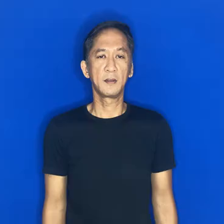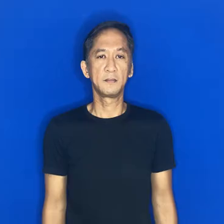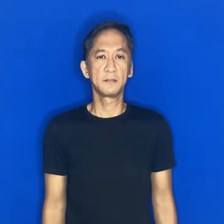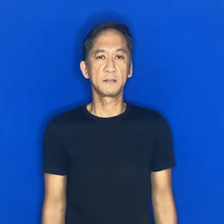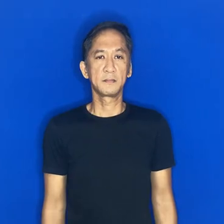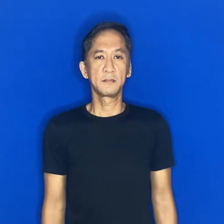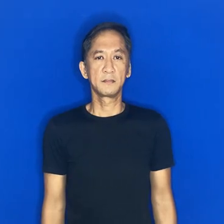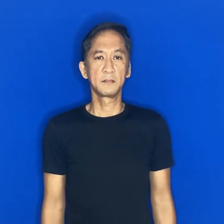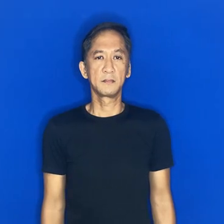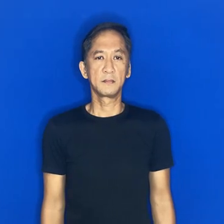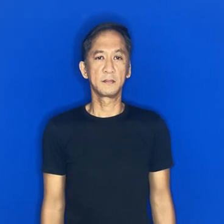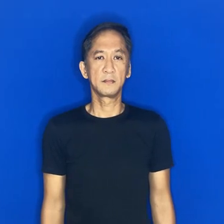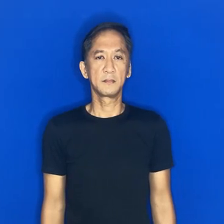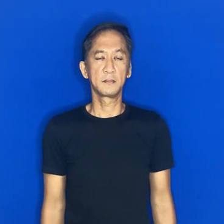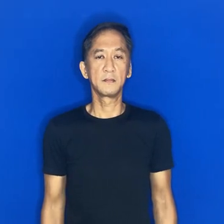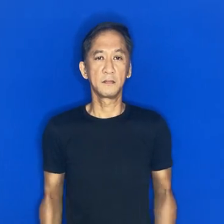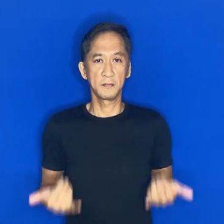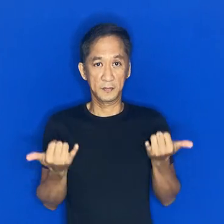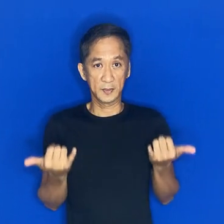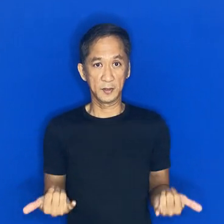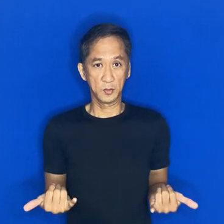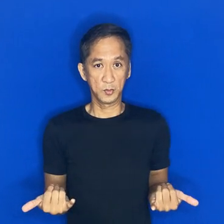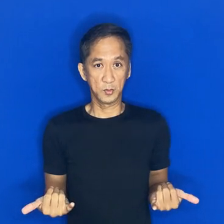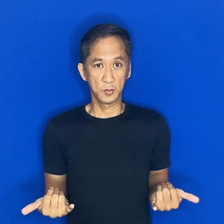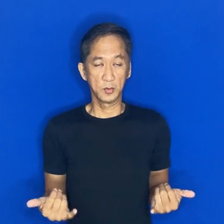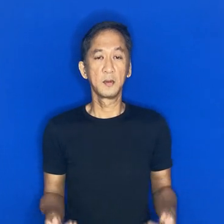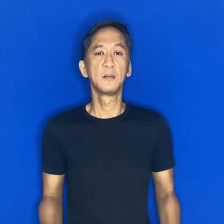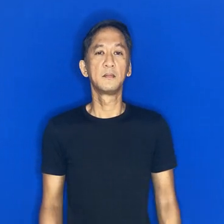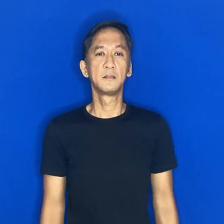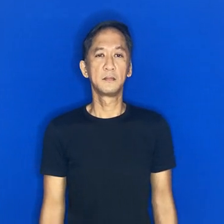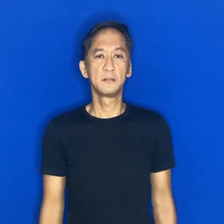today